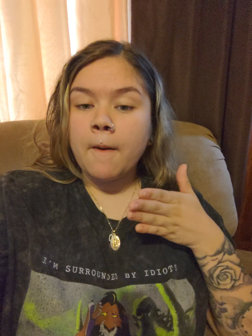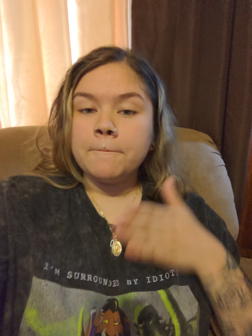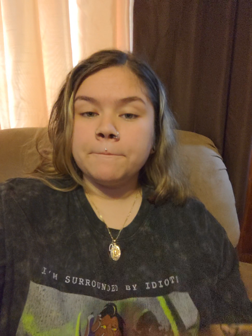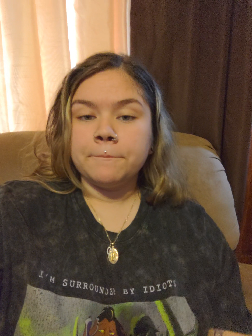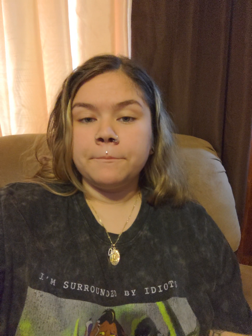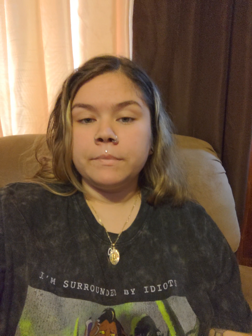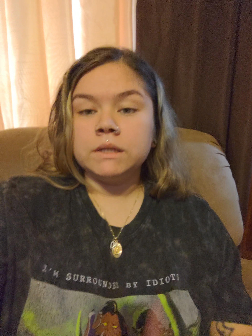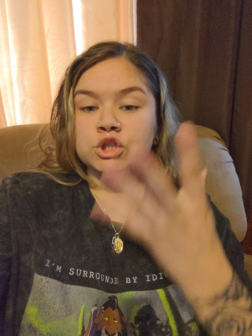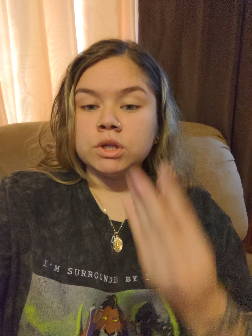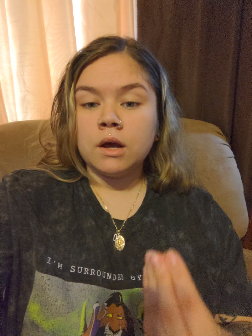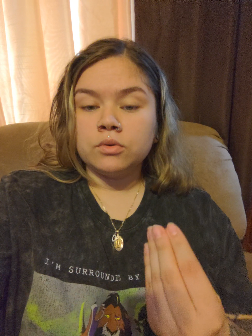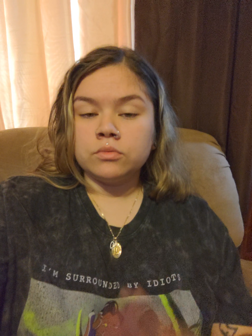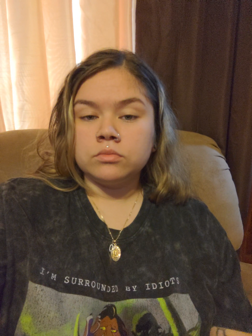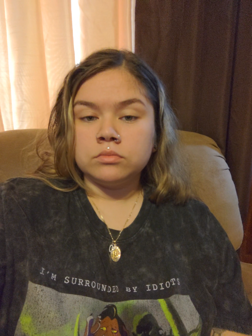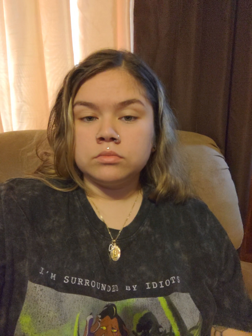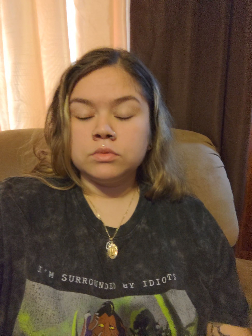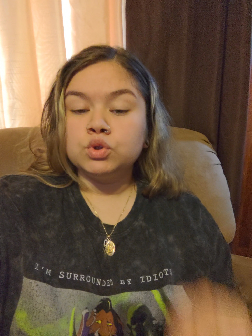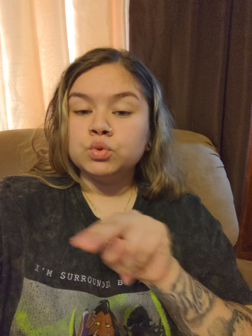gentle